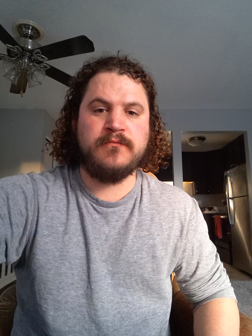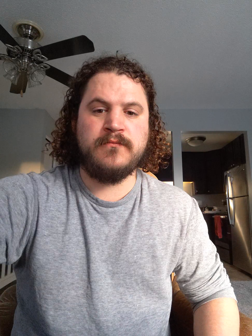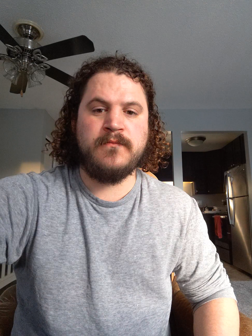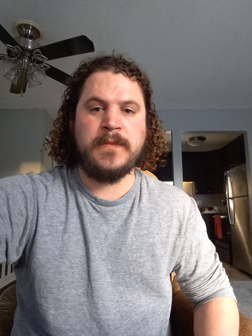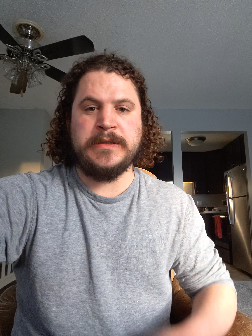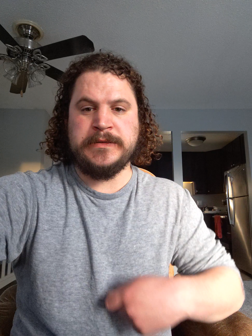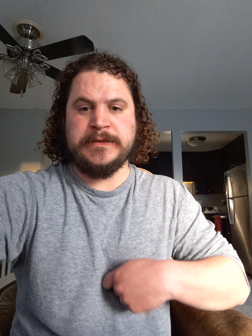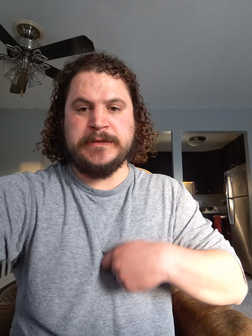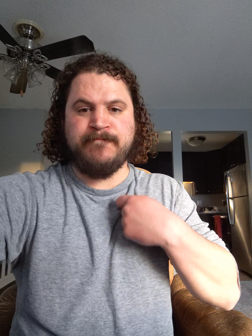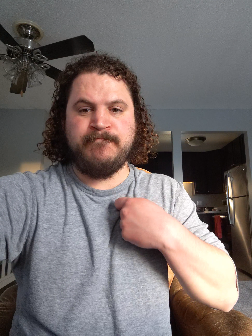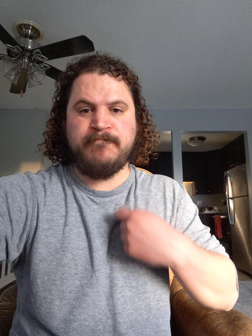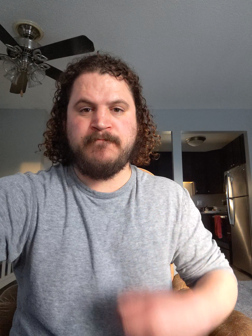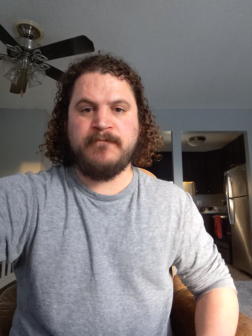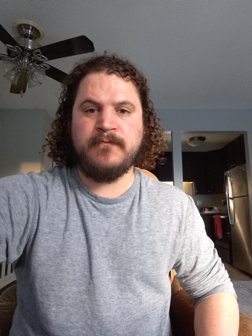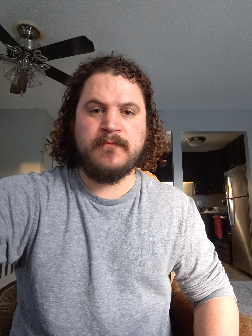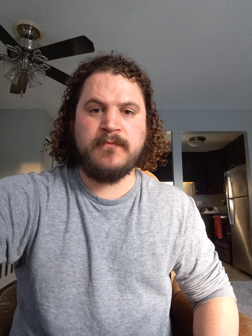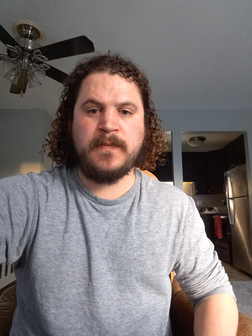zipper